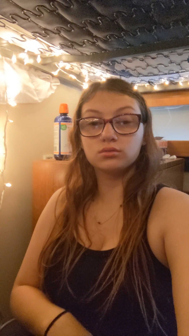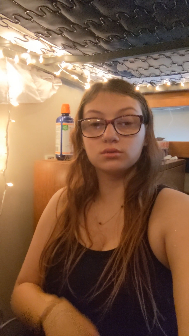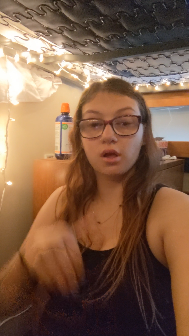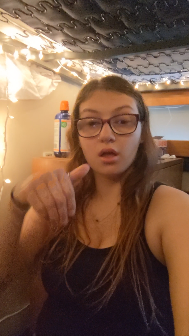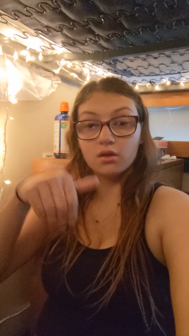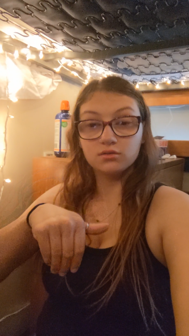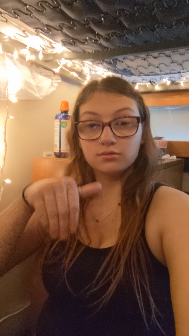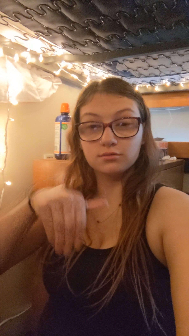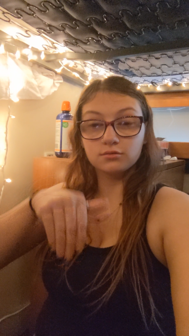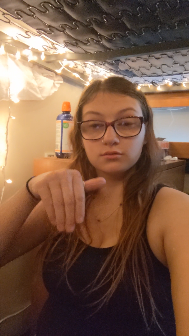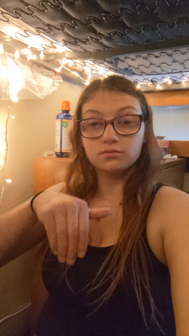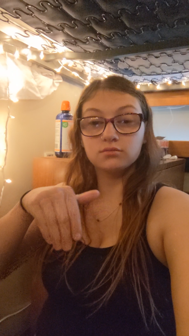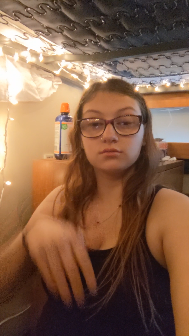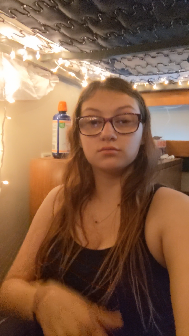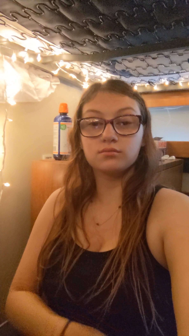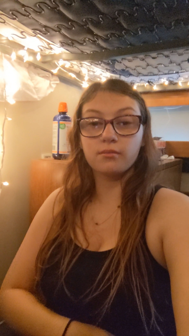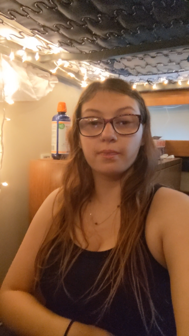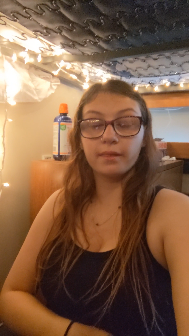night night